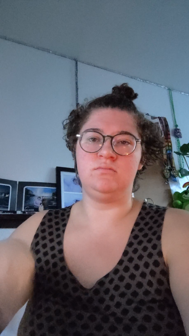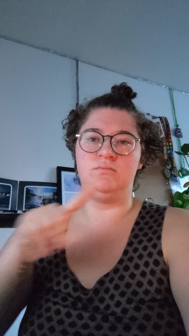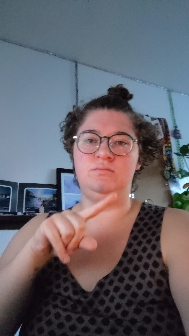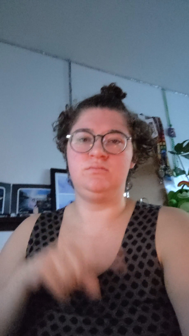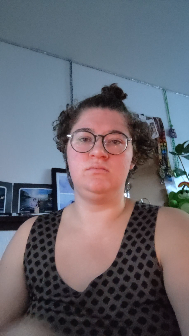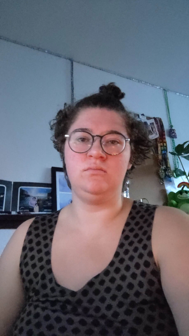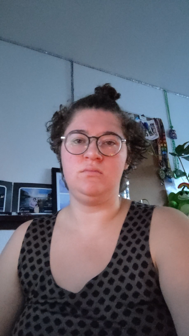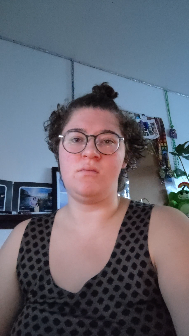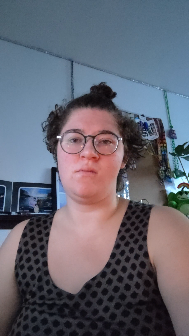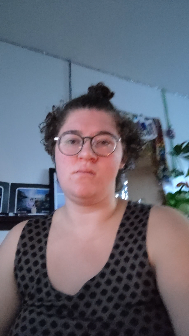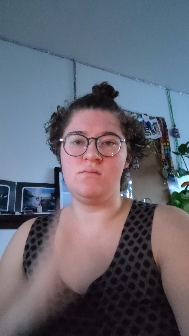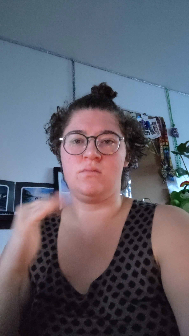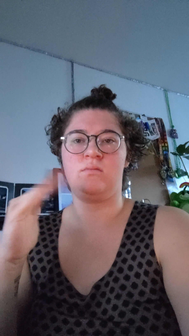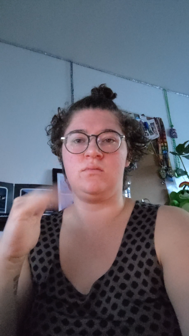downtown